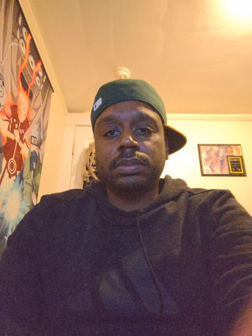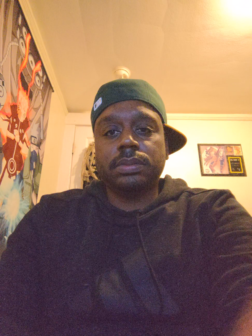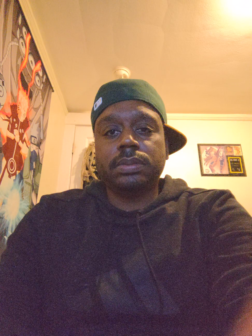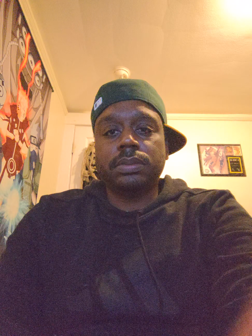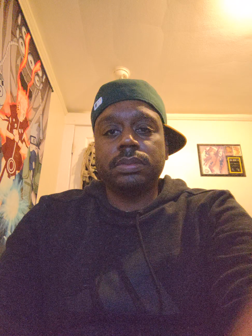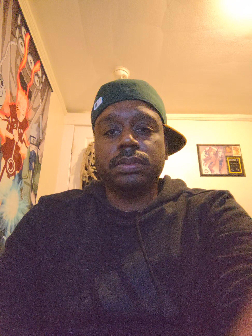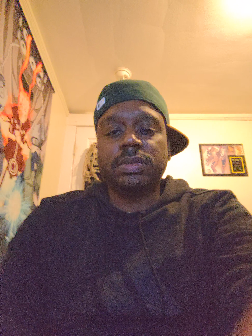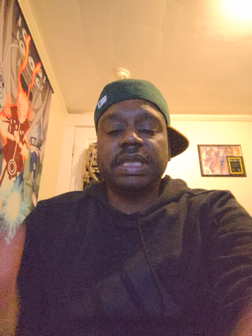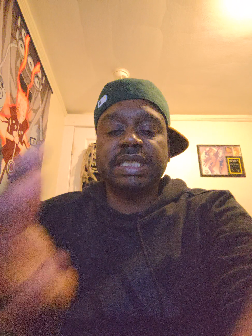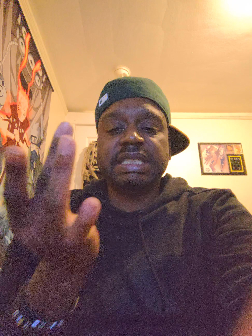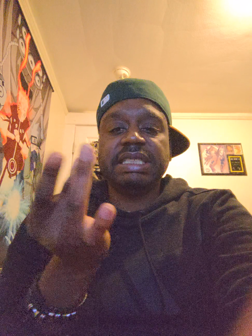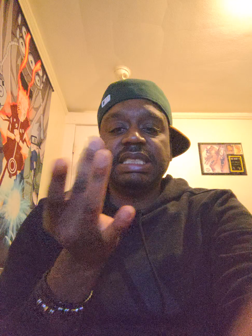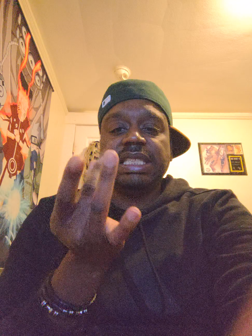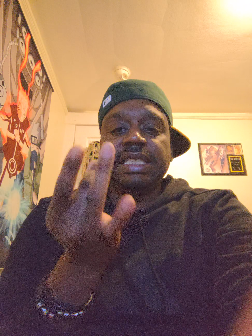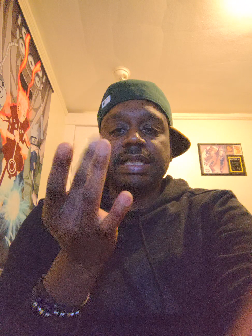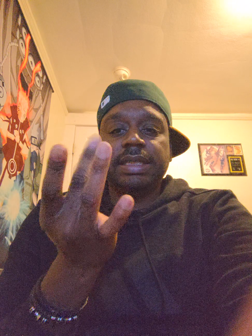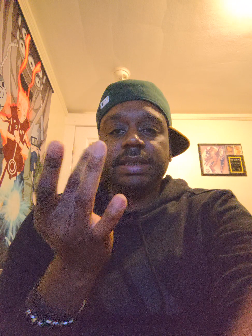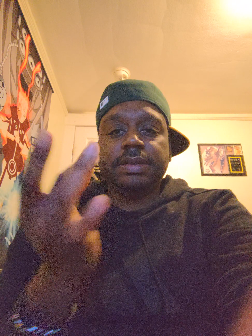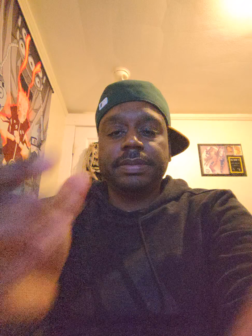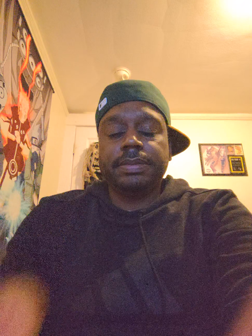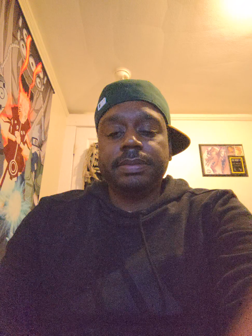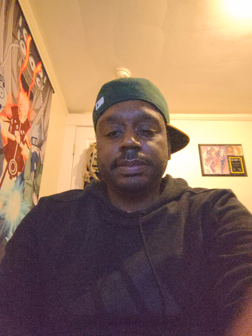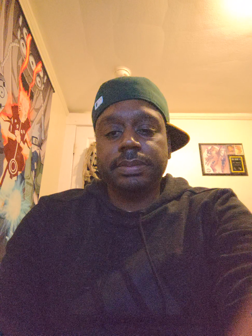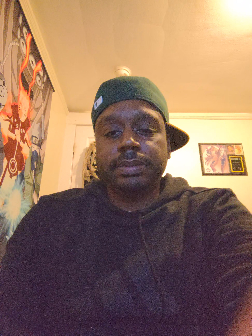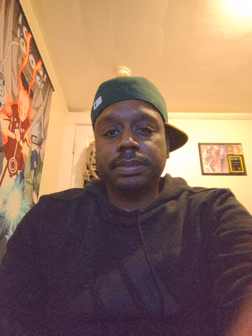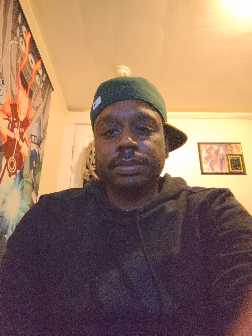sticky